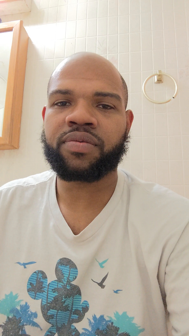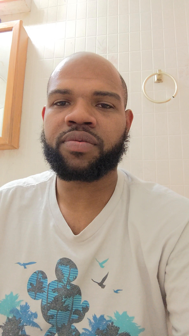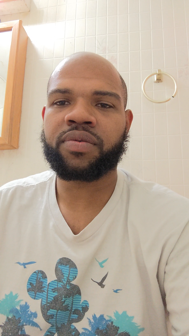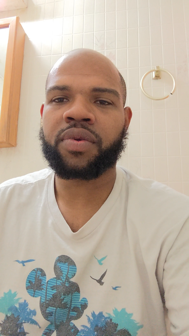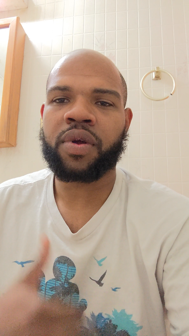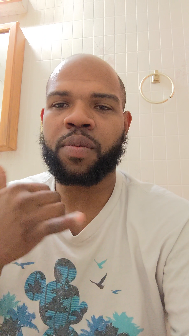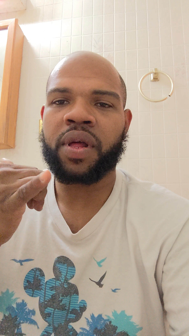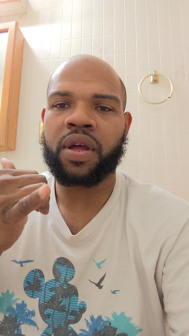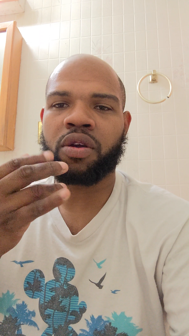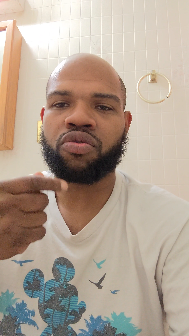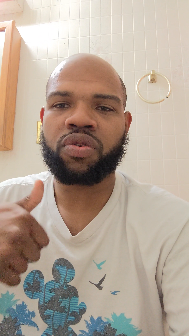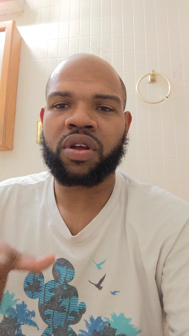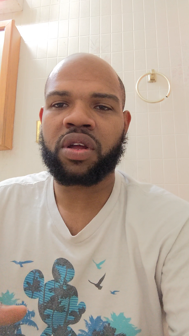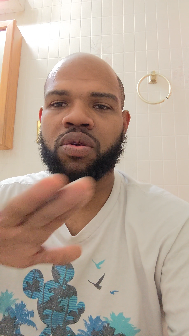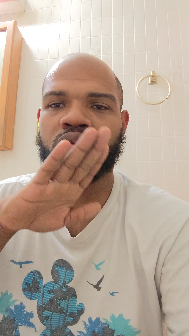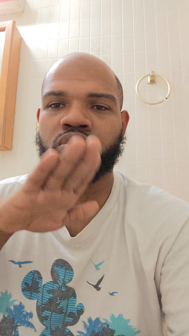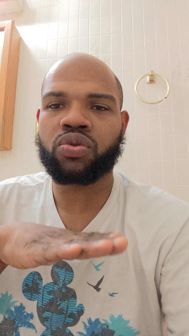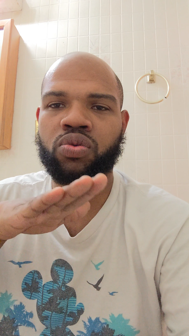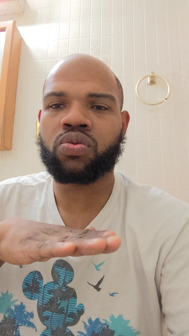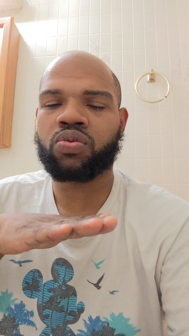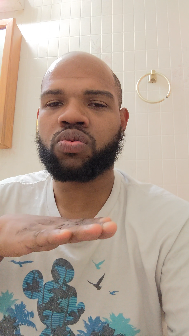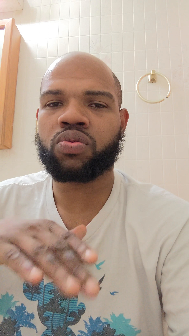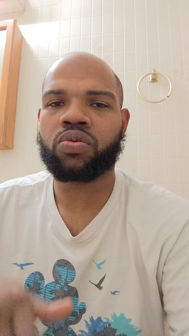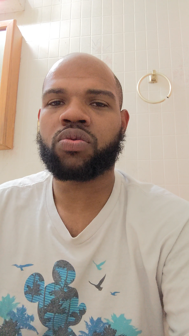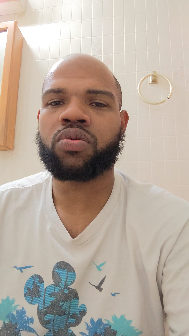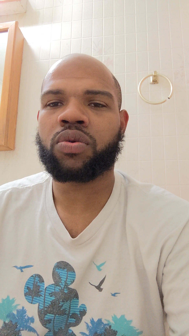playground